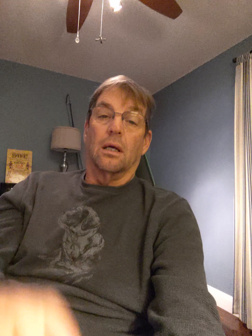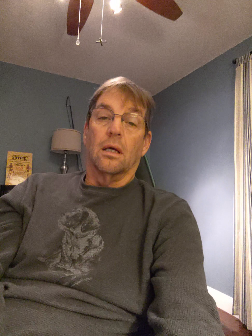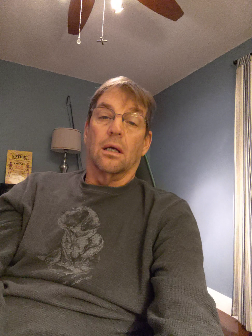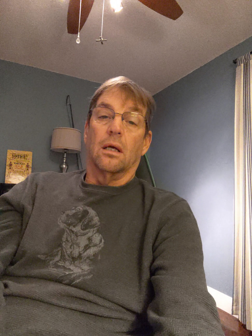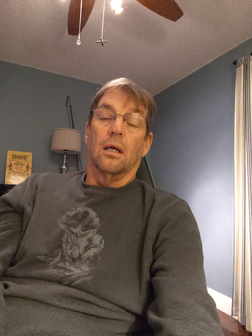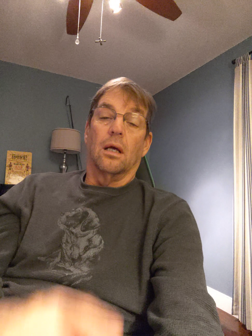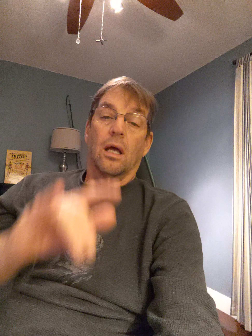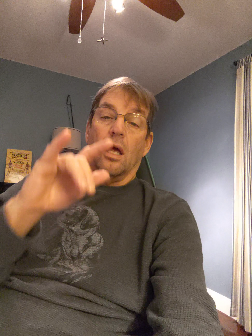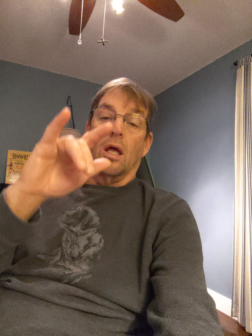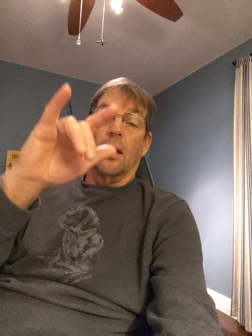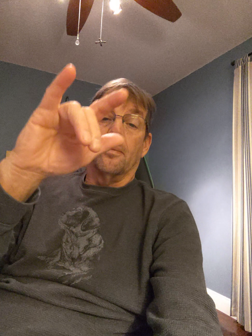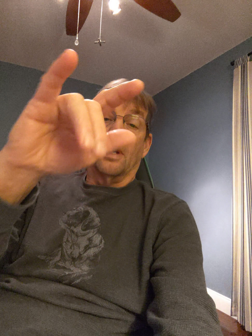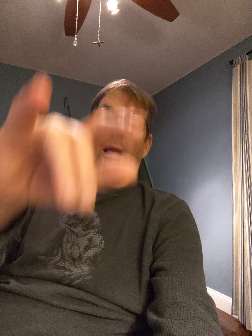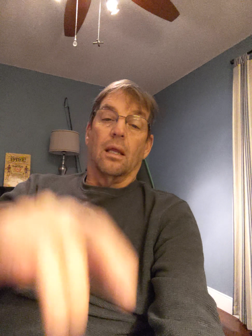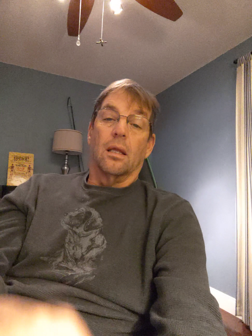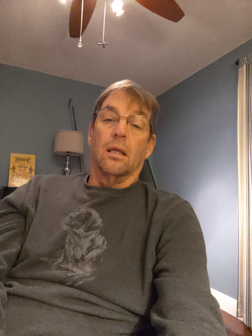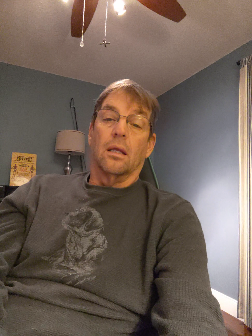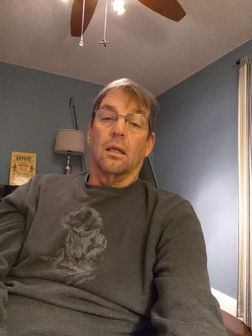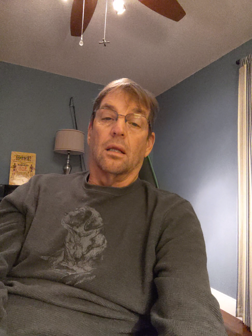airplane